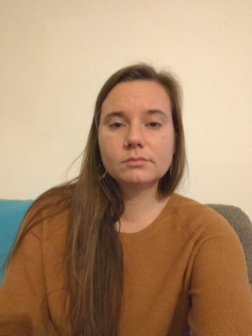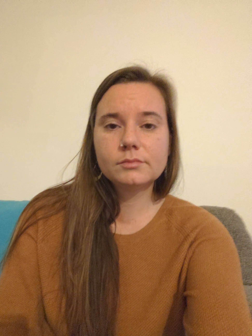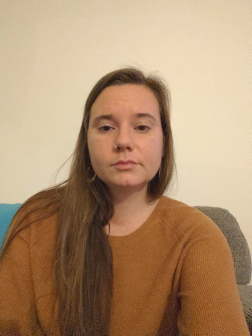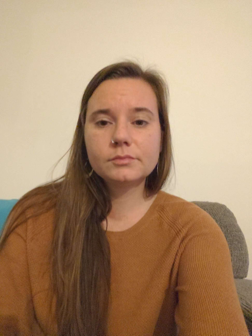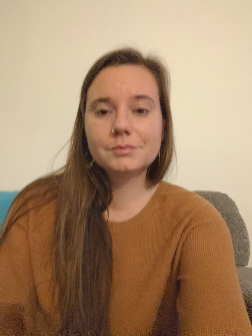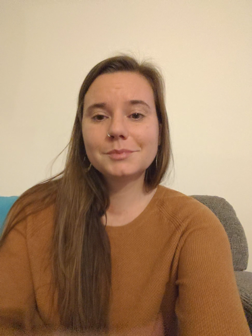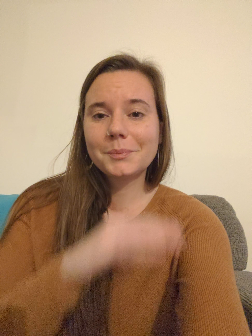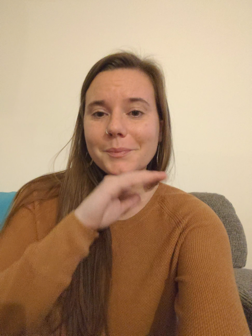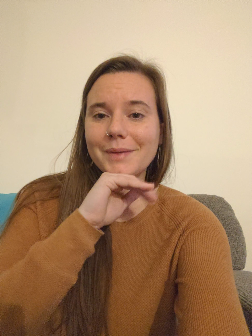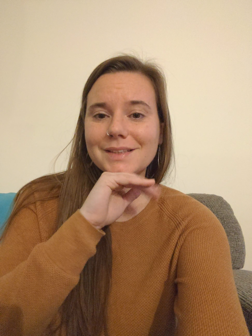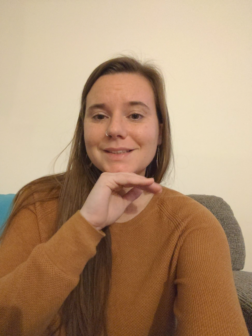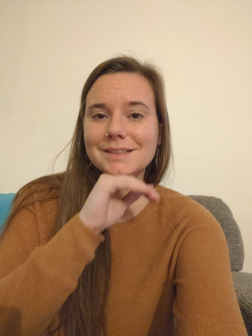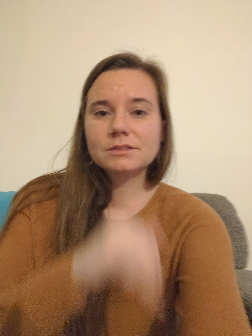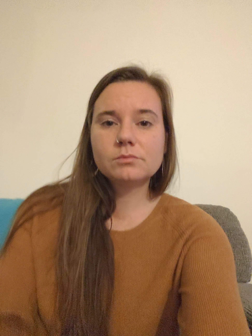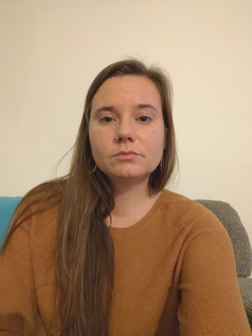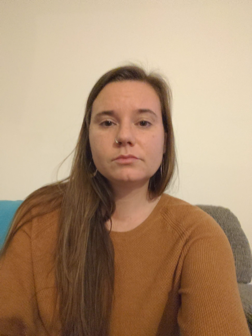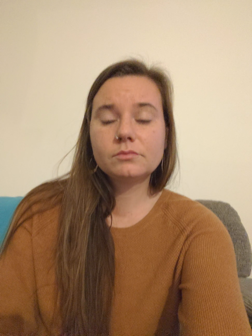pig